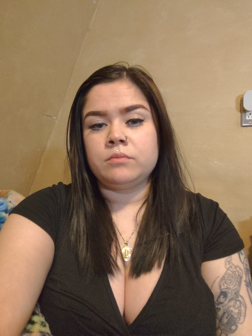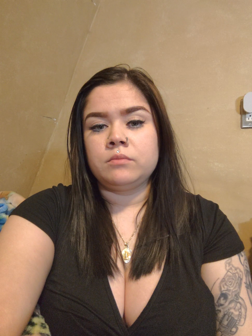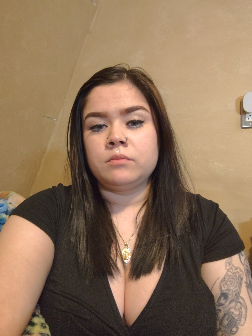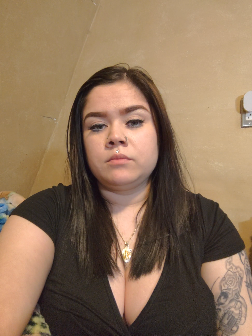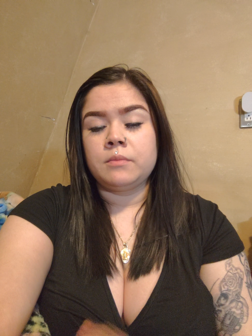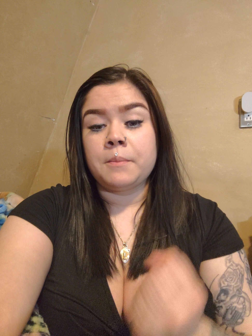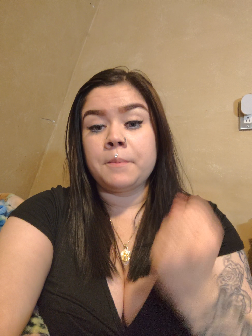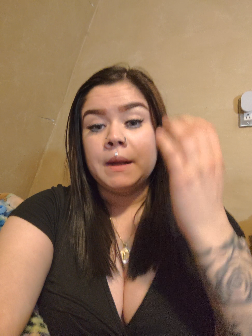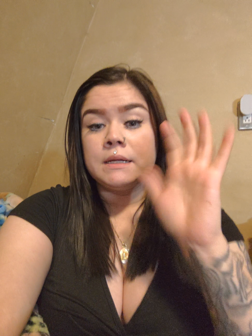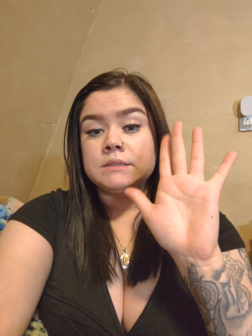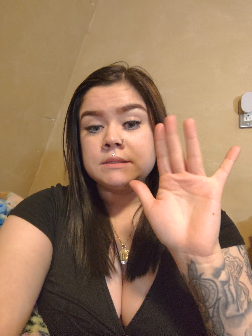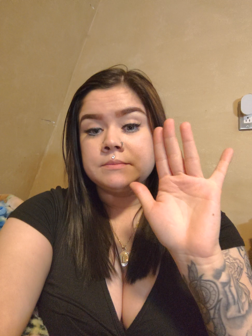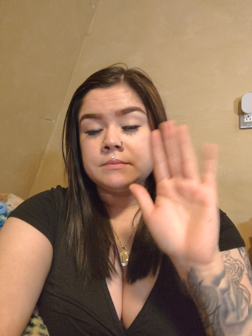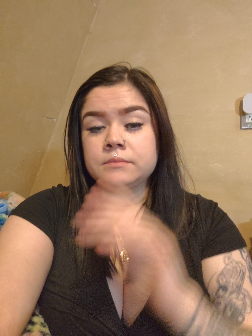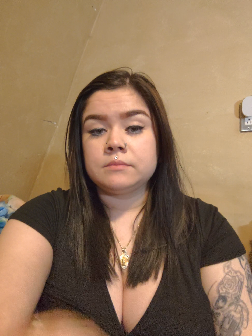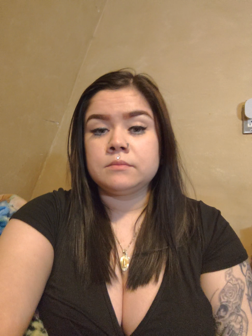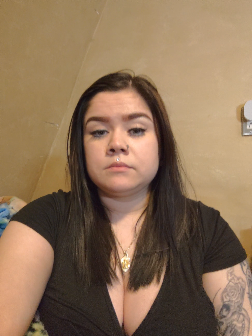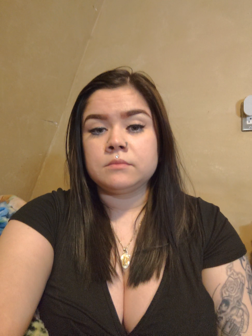mitten